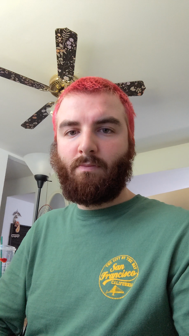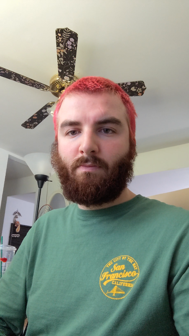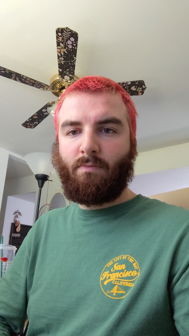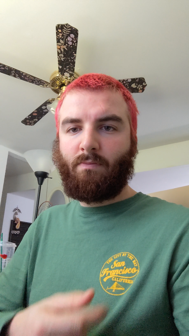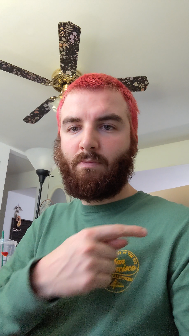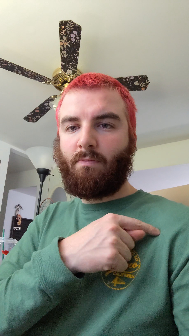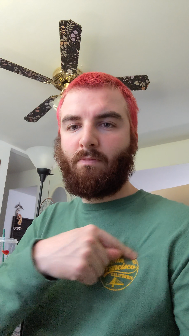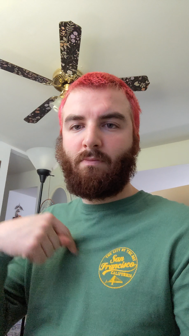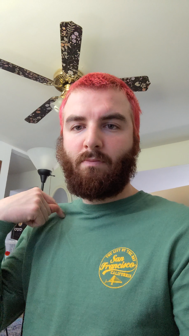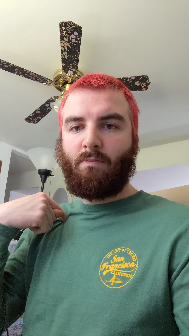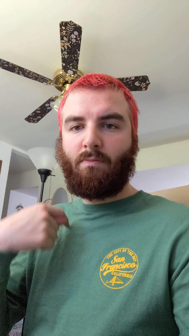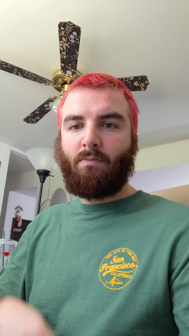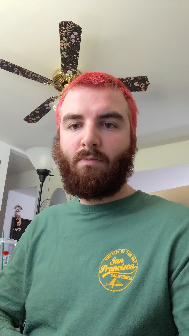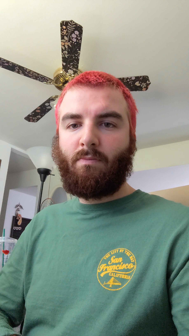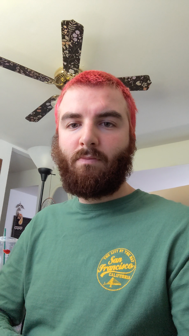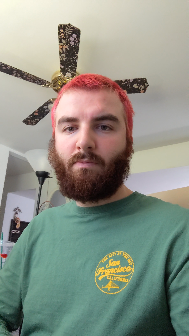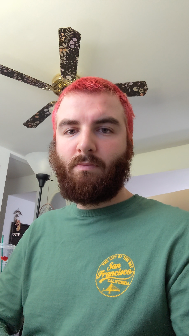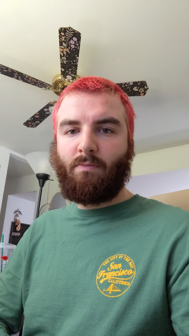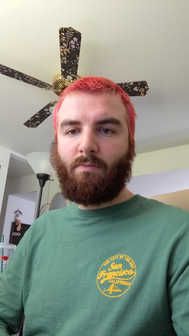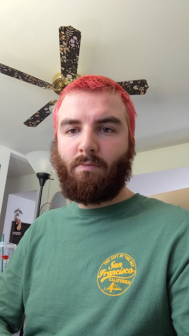bib